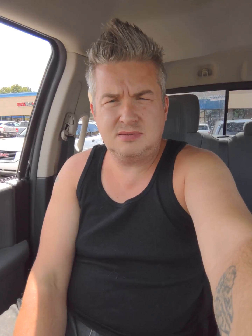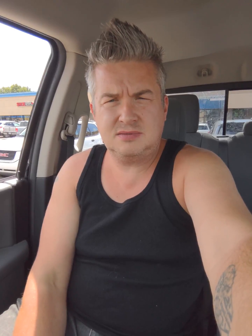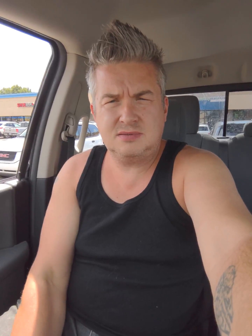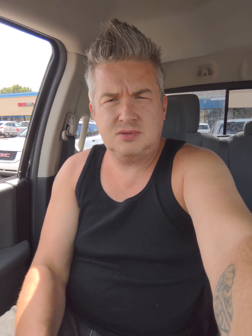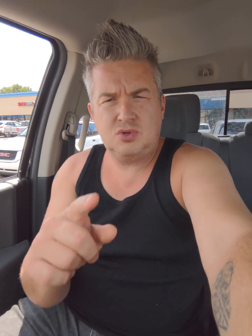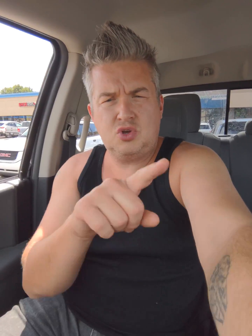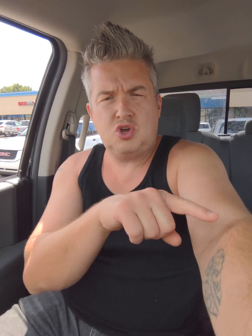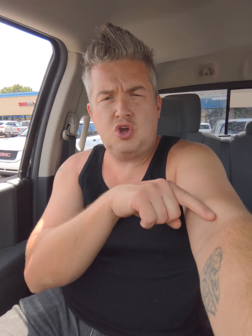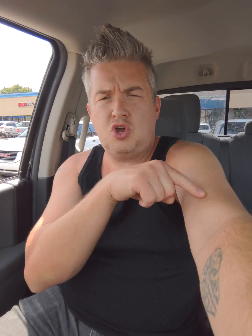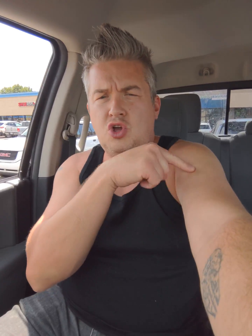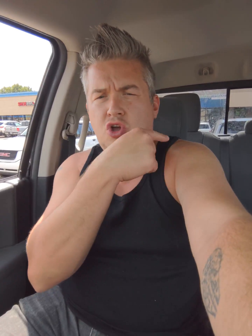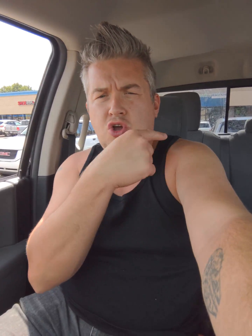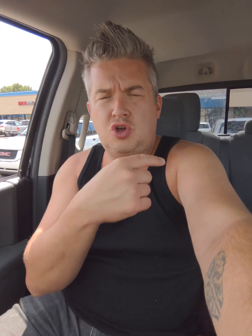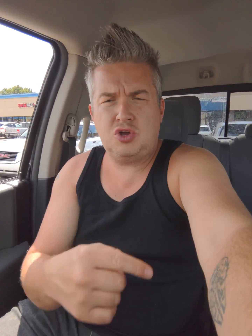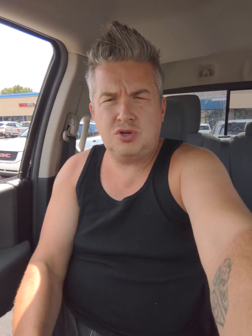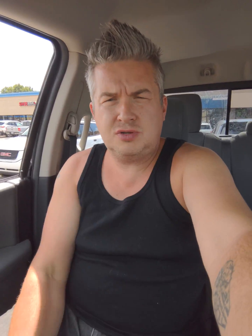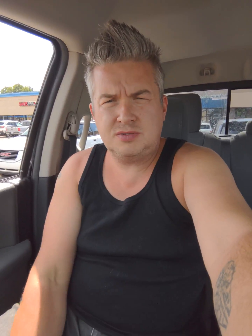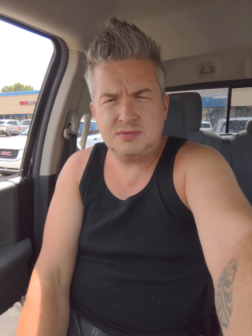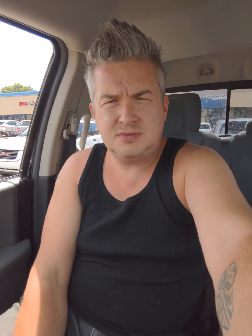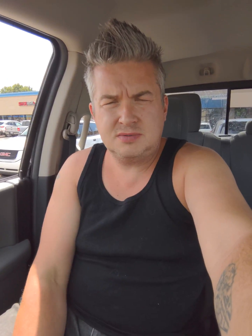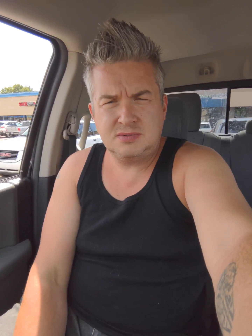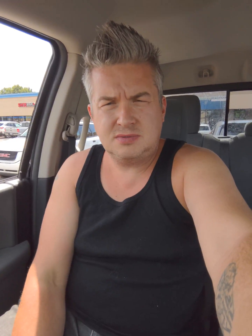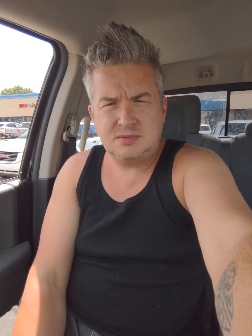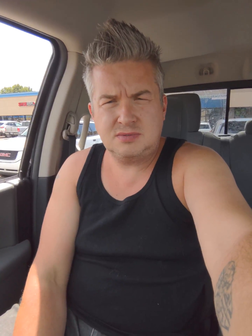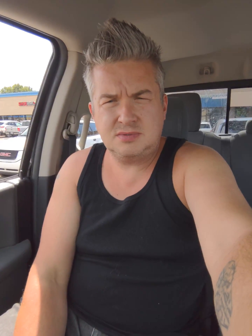long